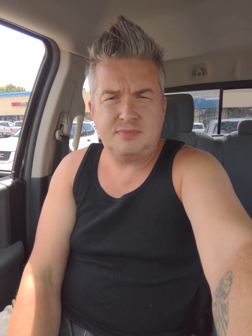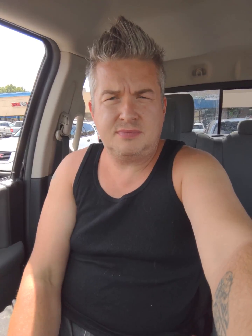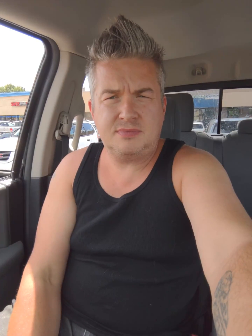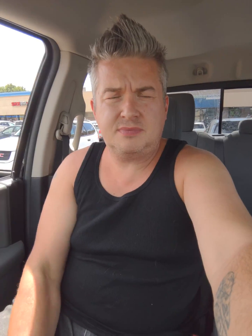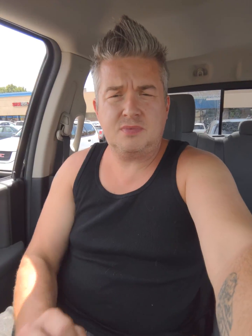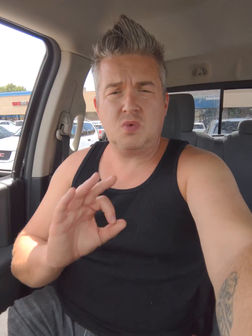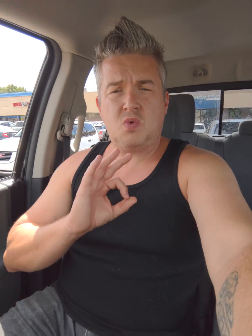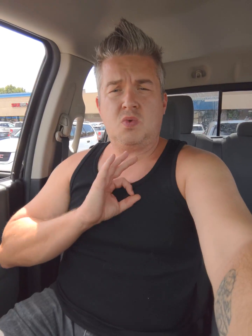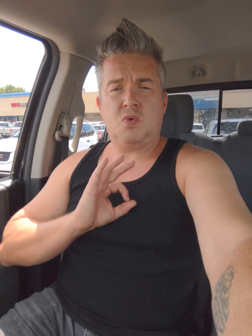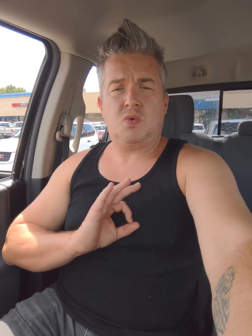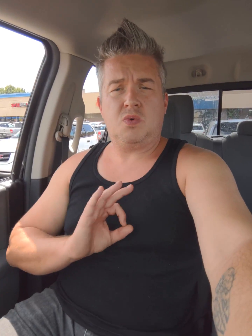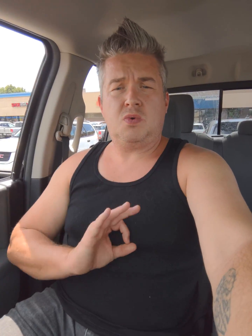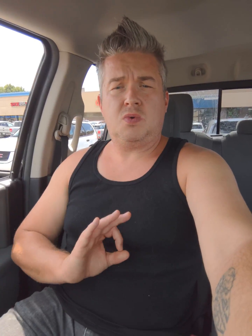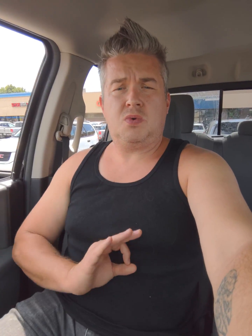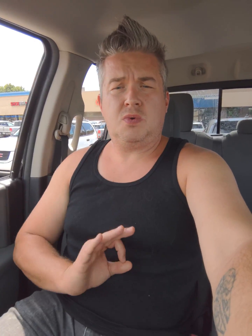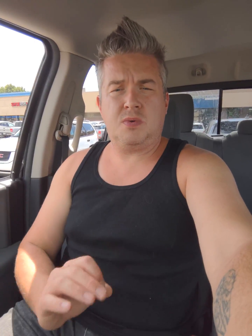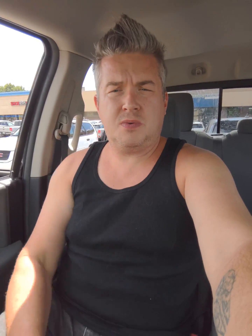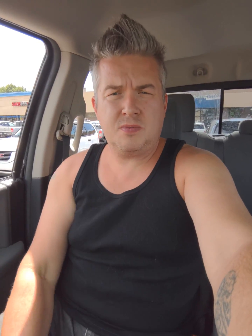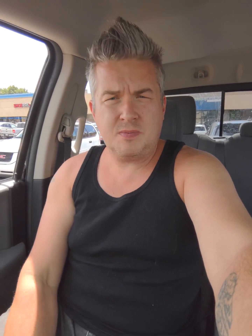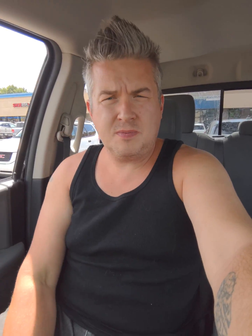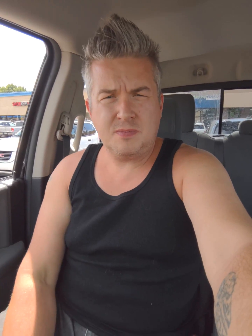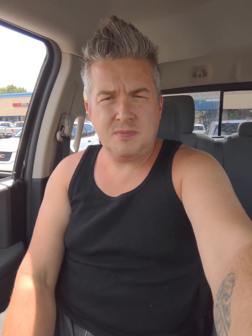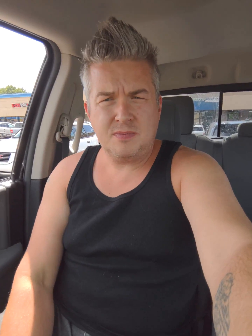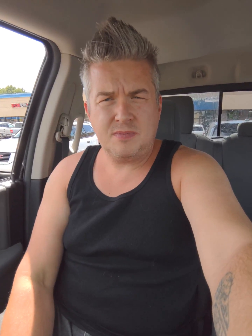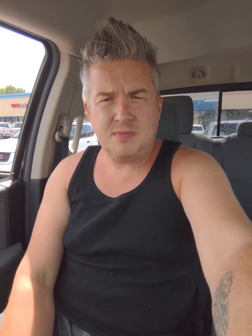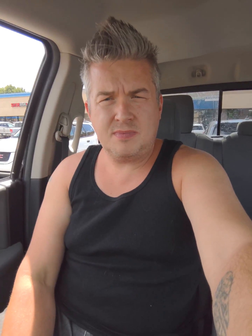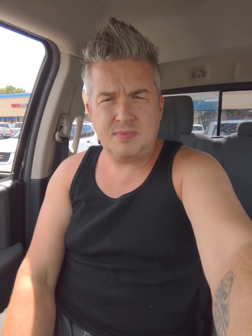button